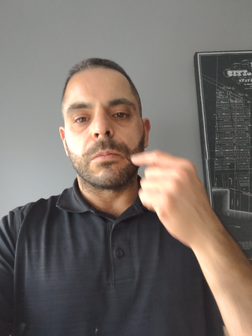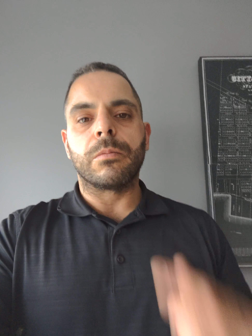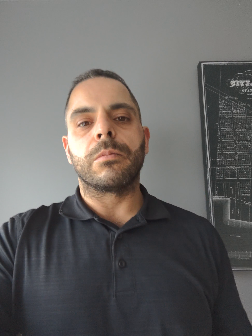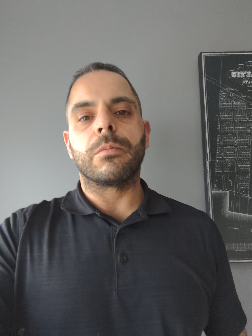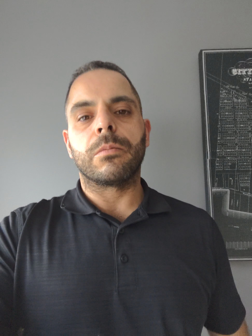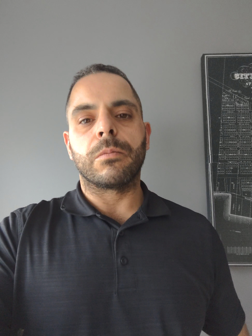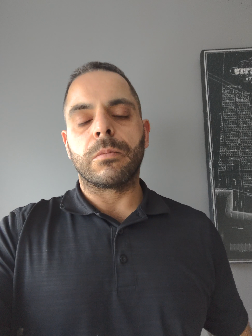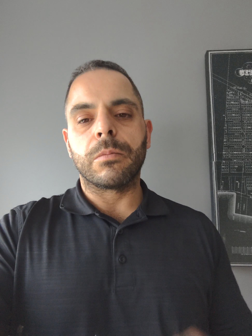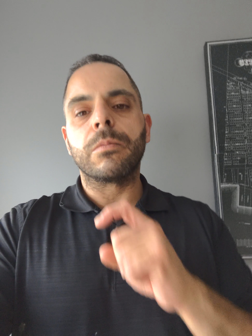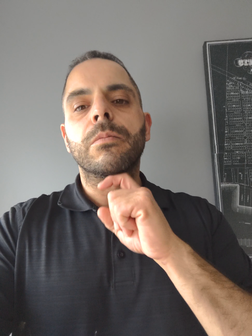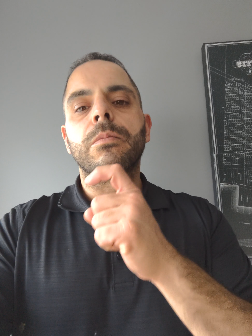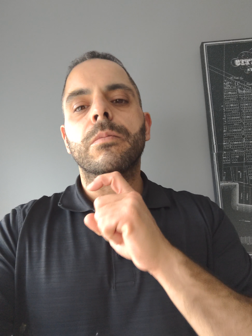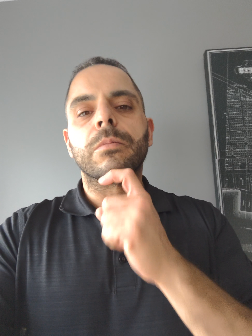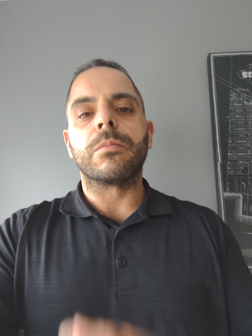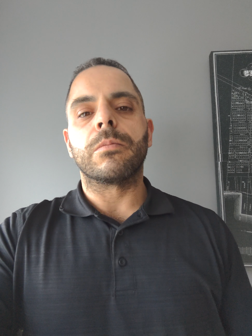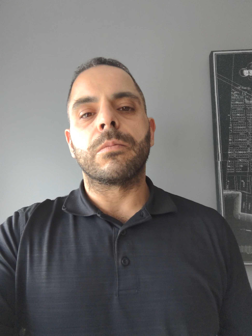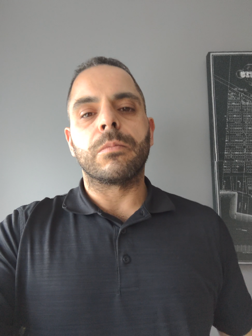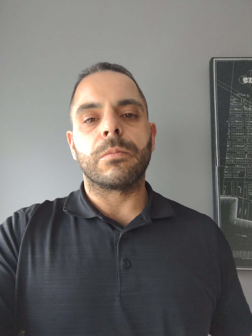garbage